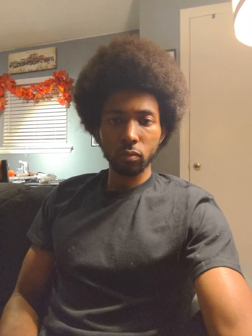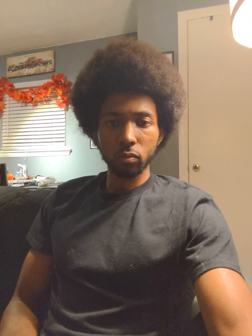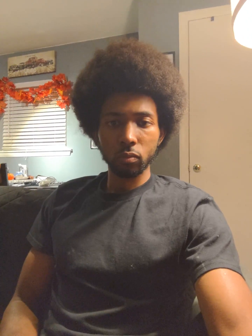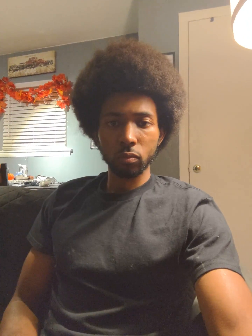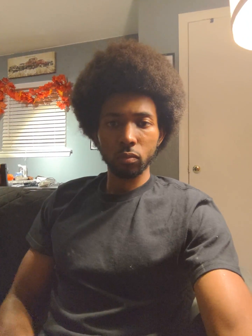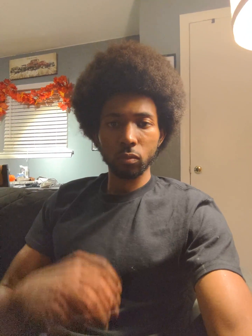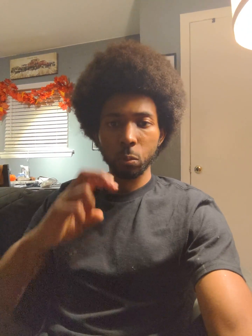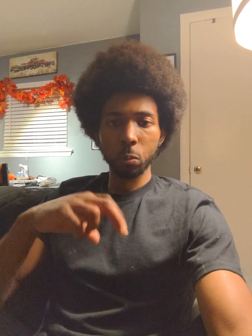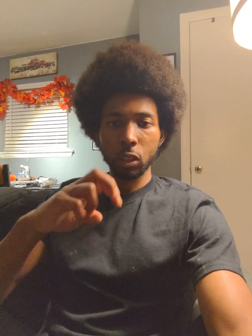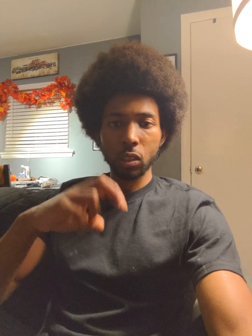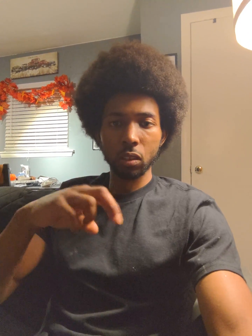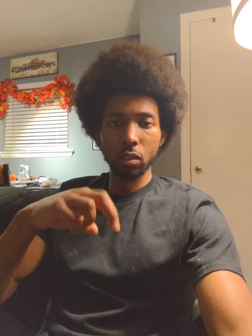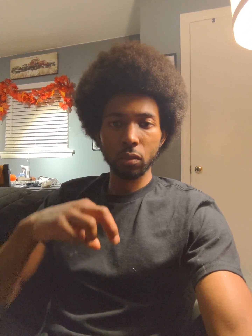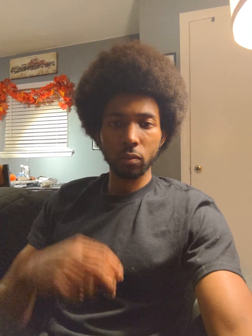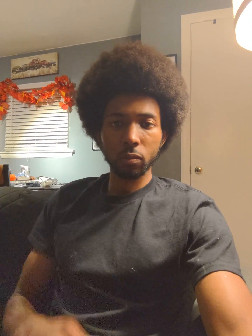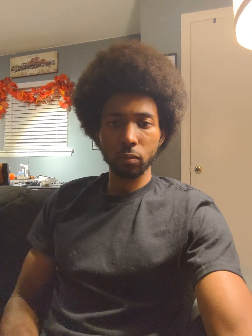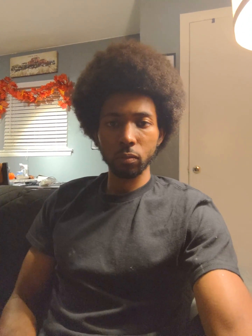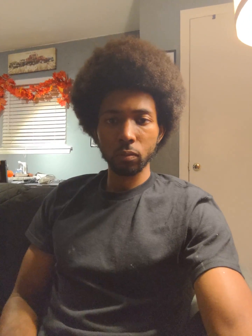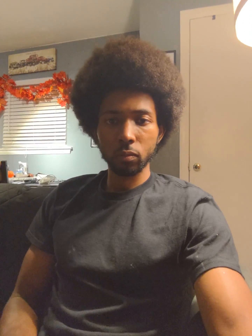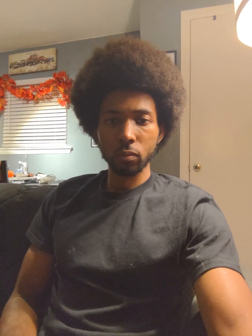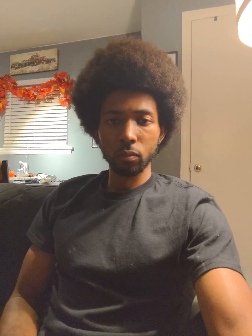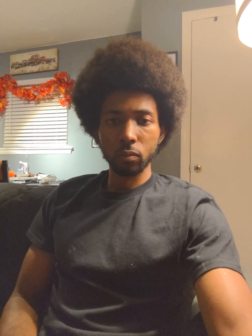potato